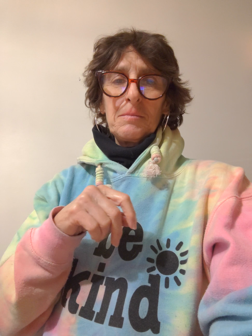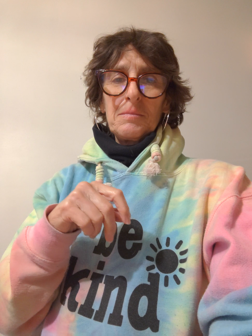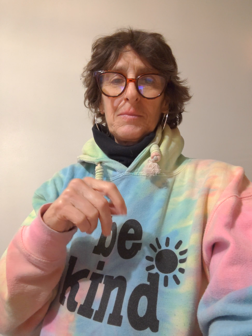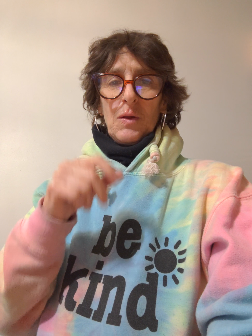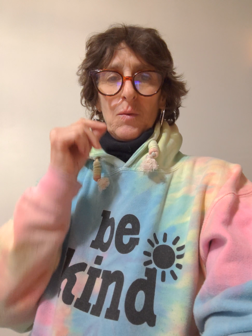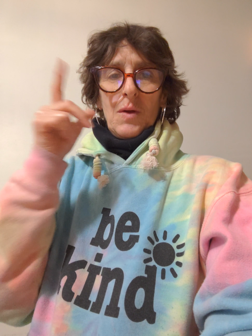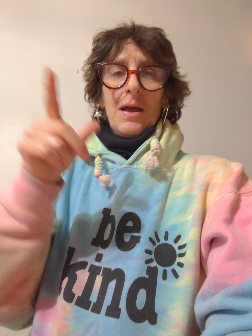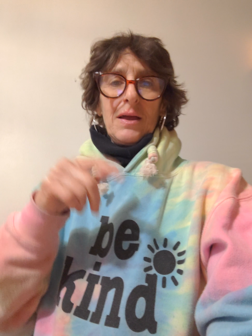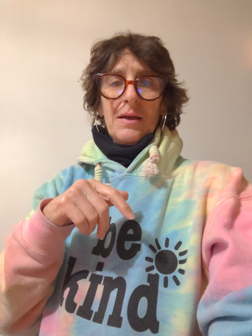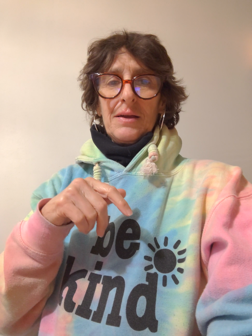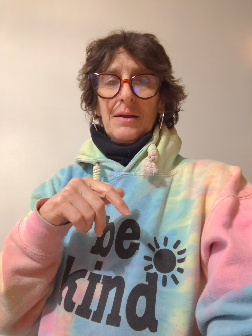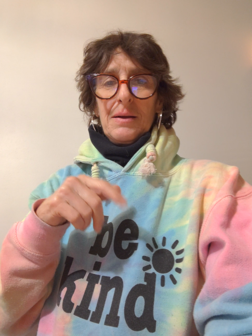wake